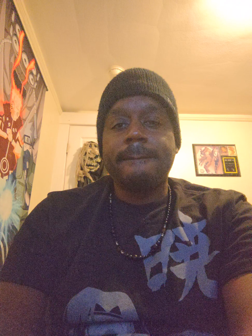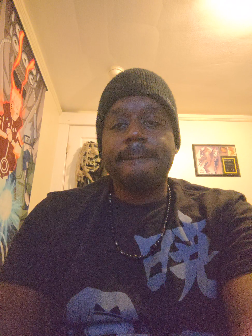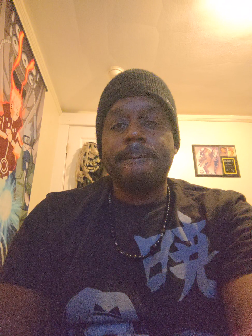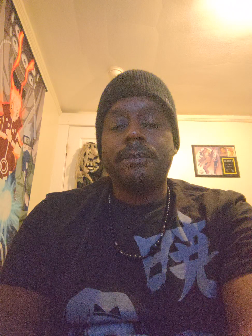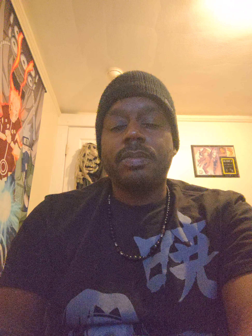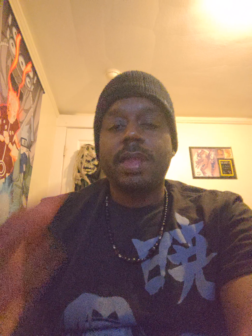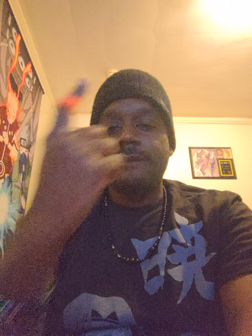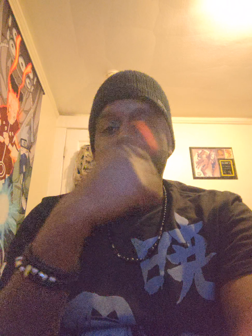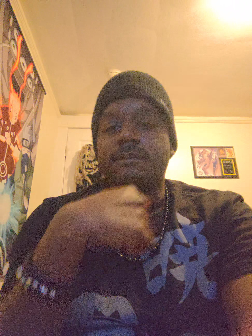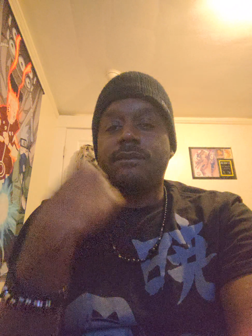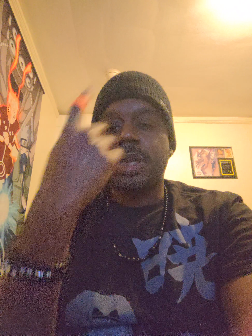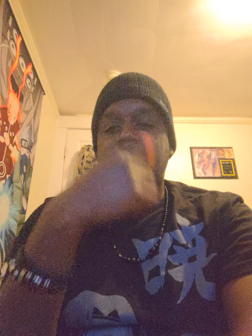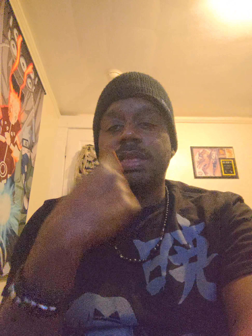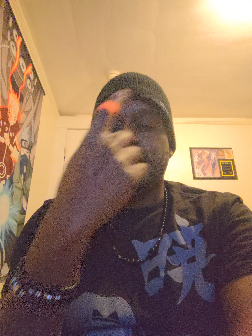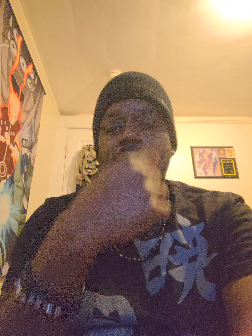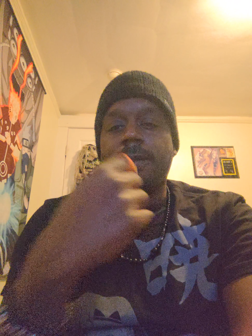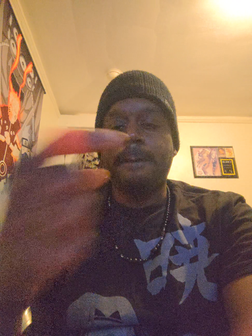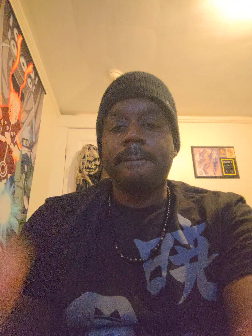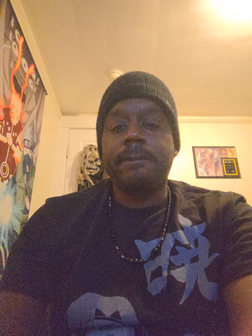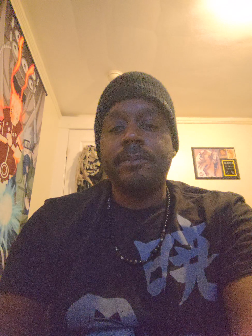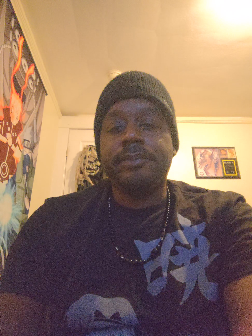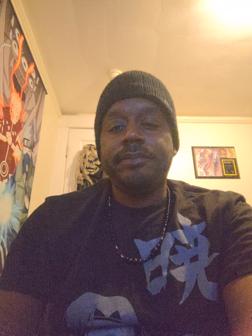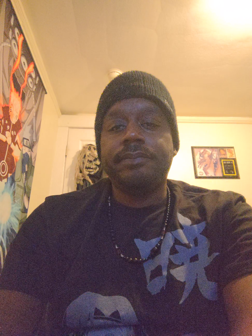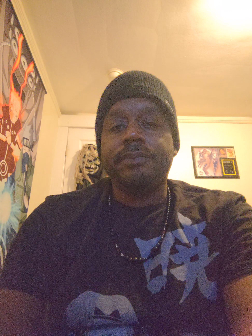face